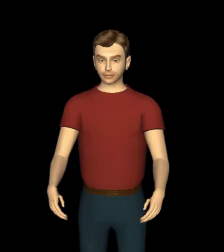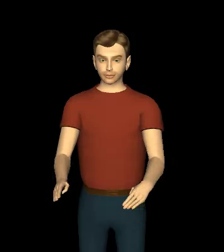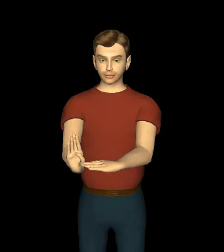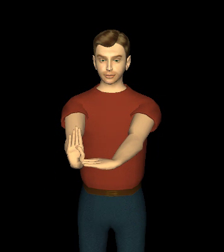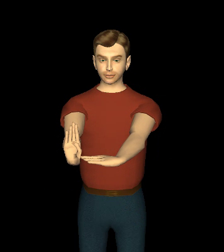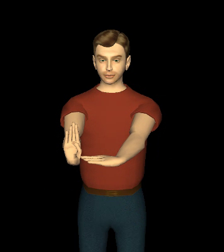يظهر